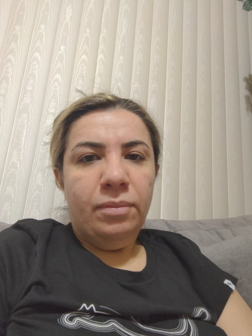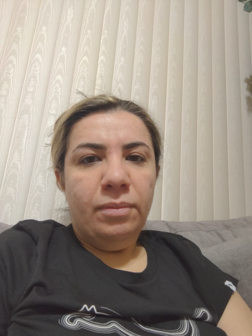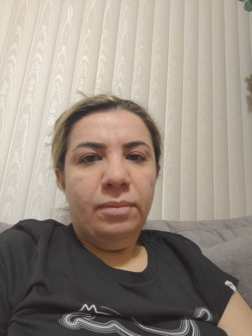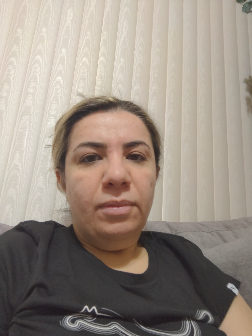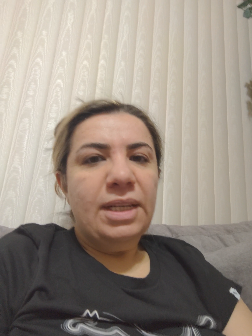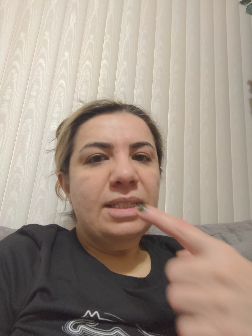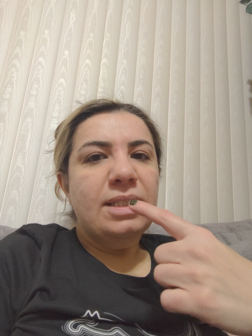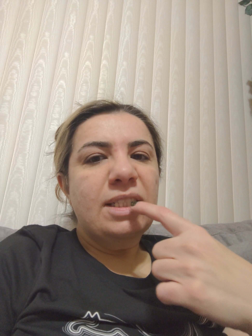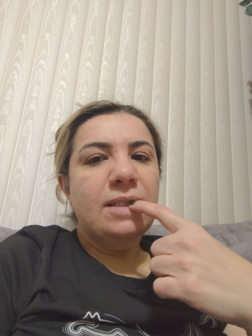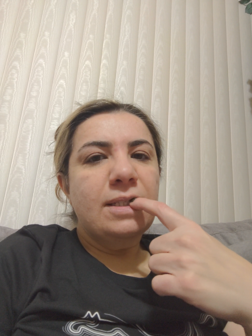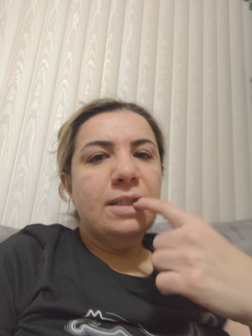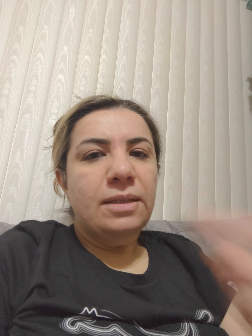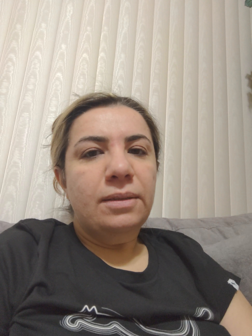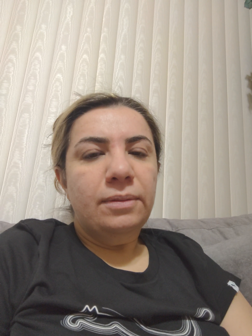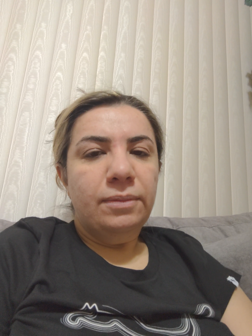tooth